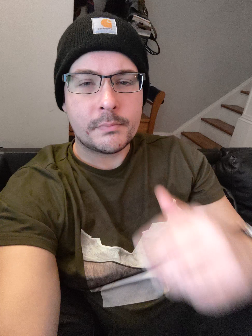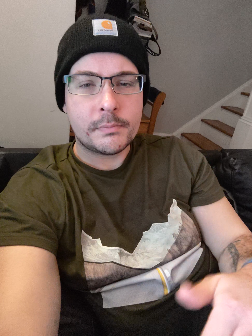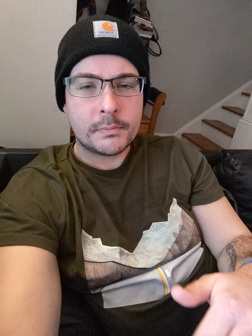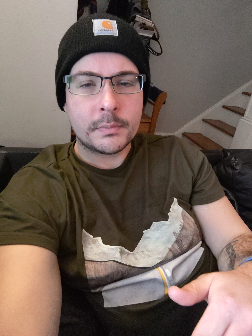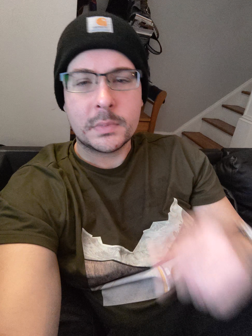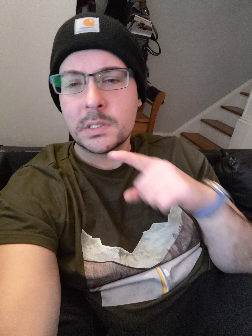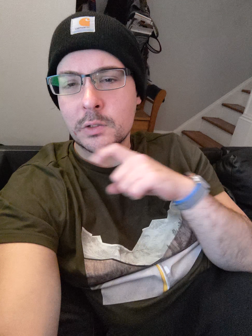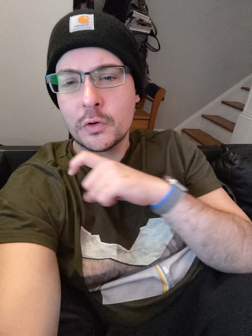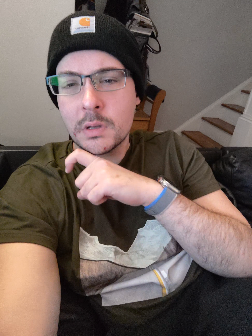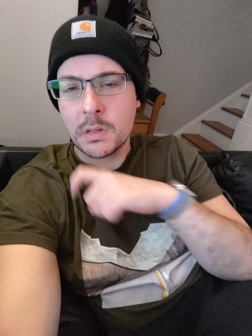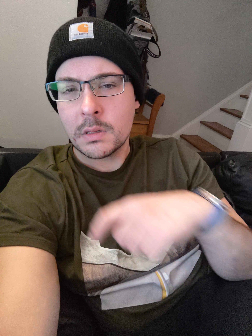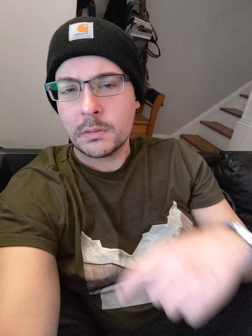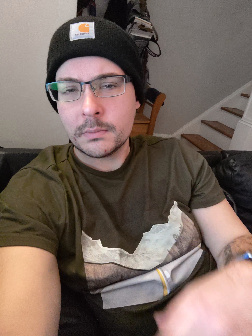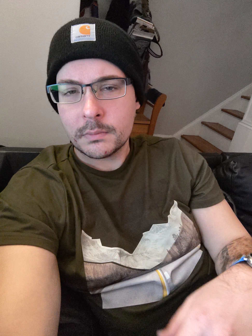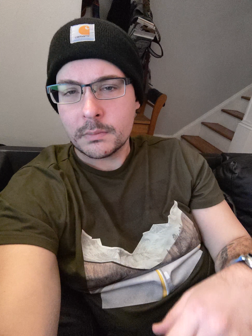cereal